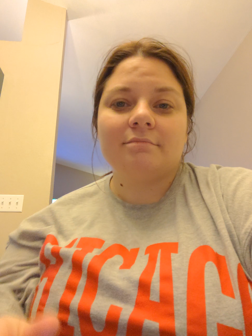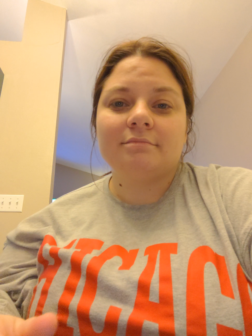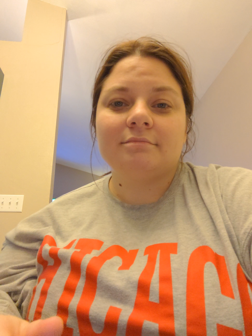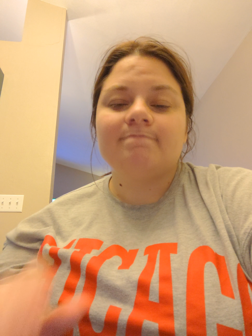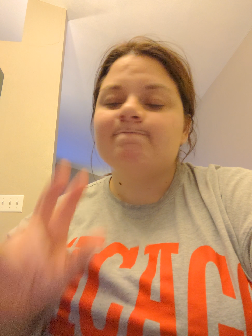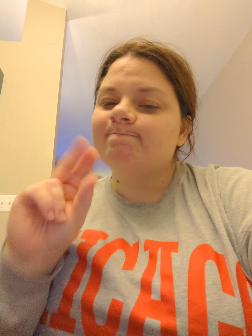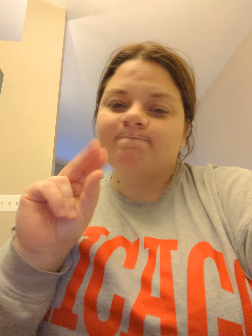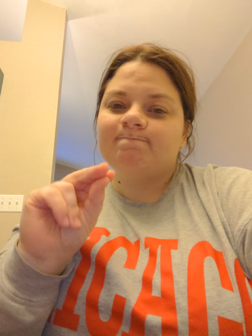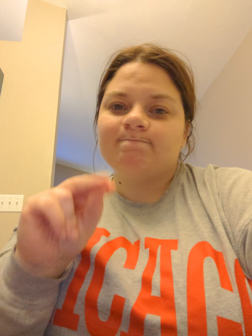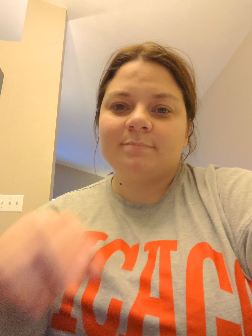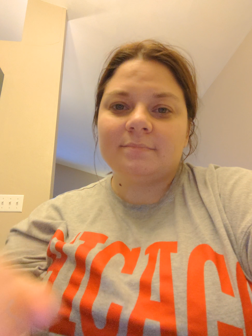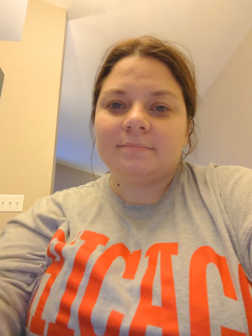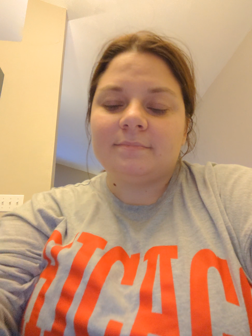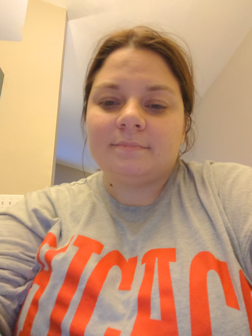no